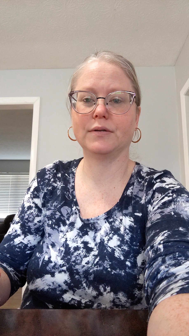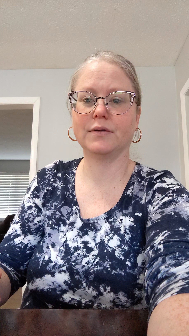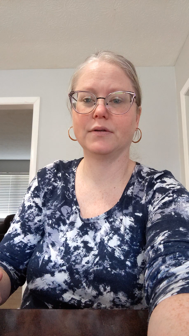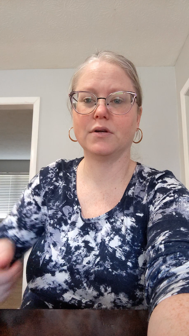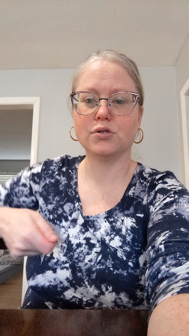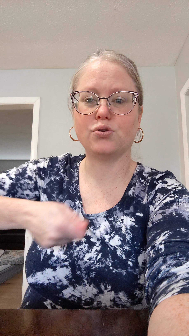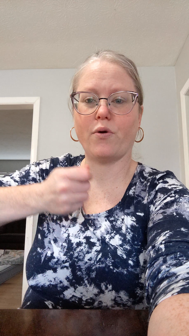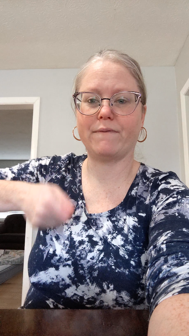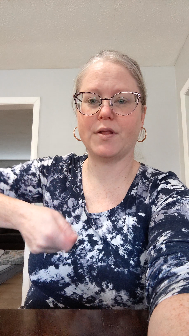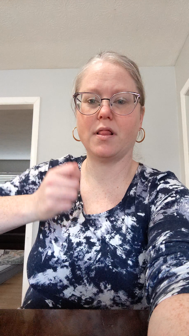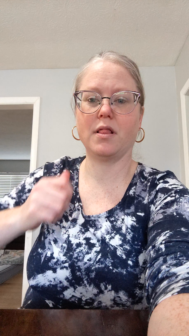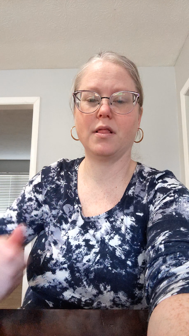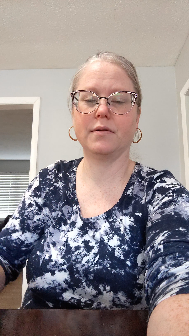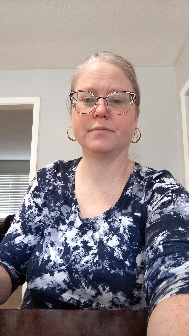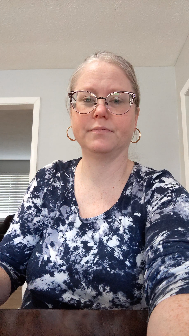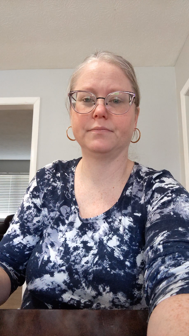shovel